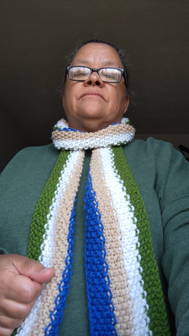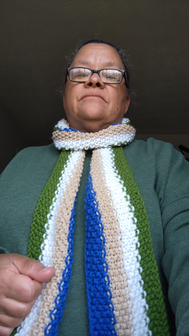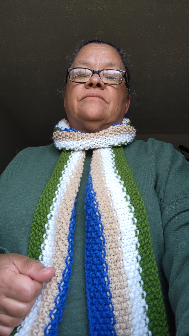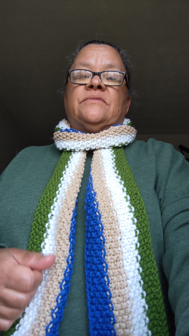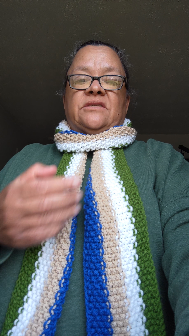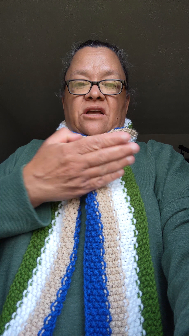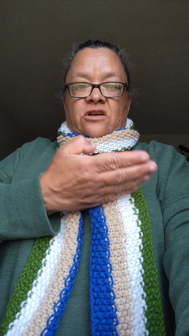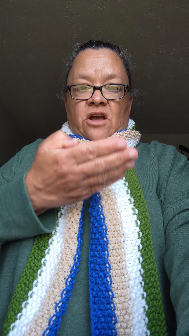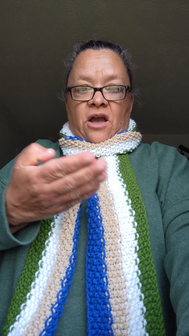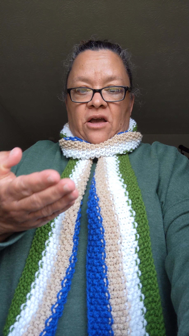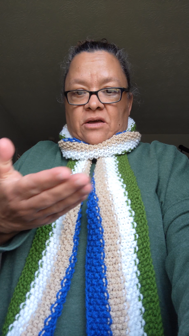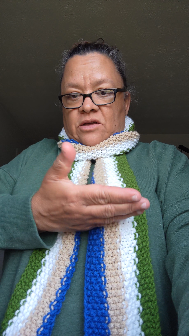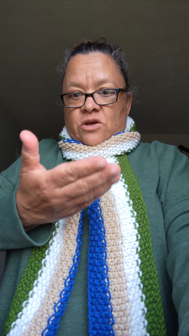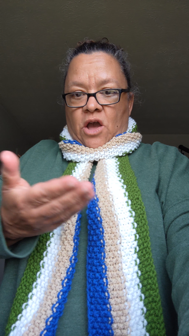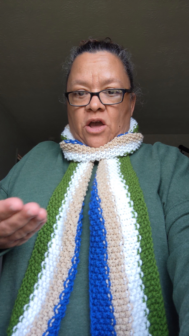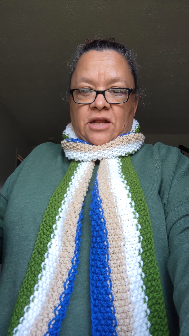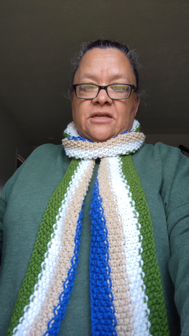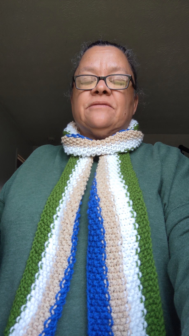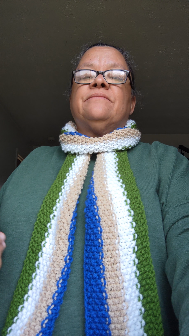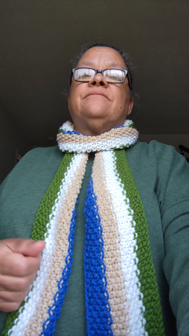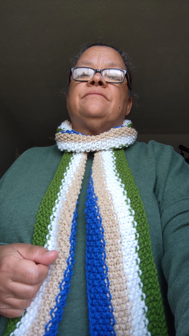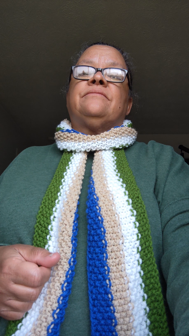carry